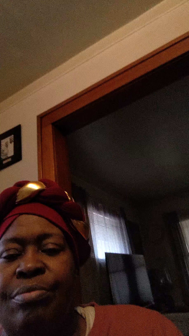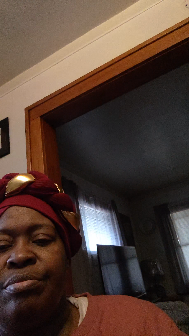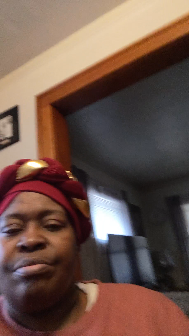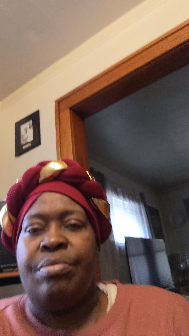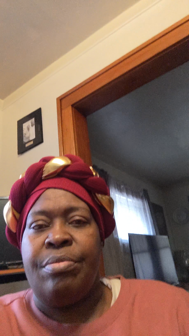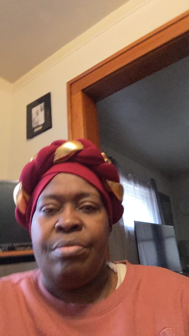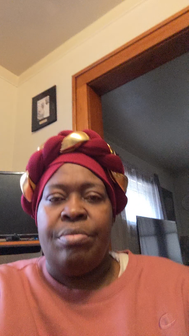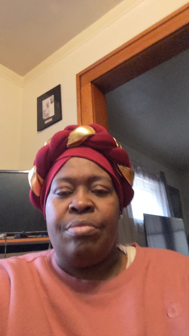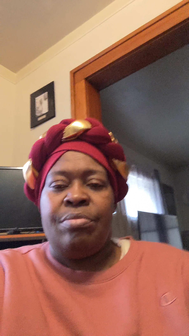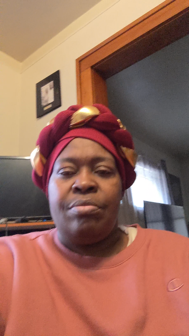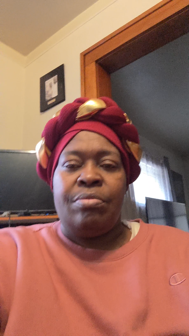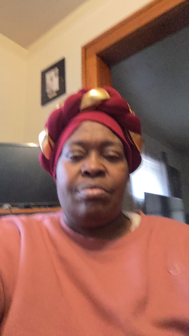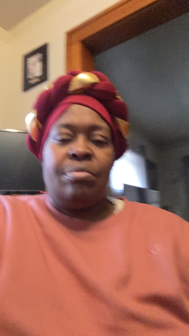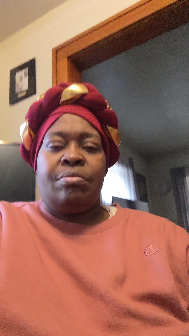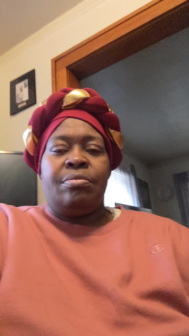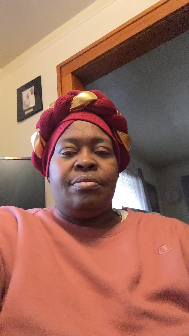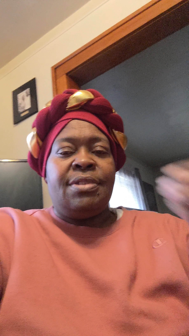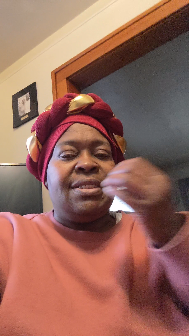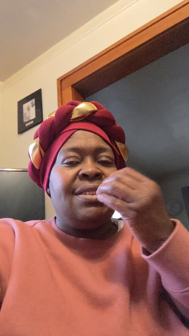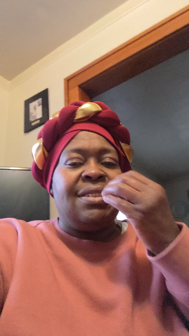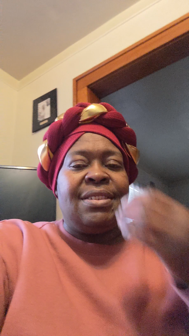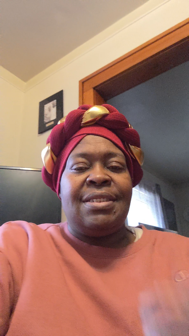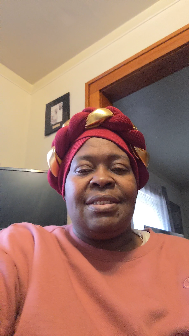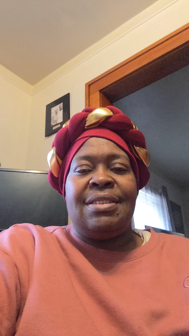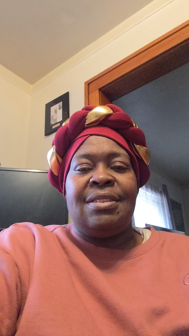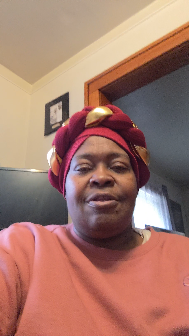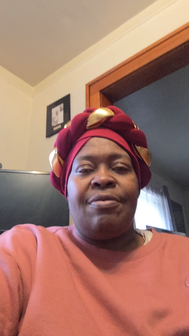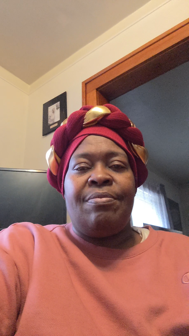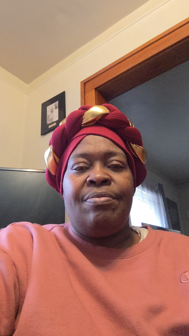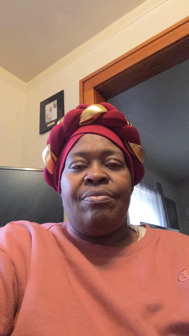eat